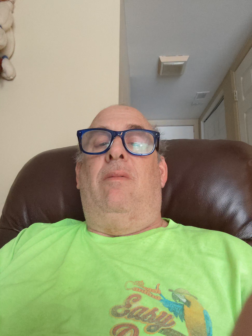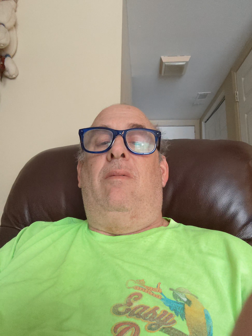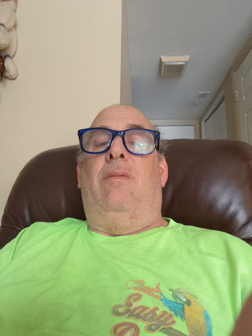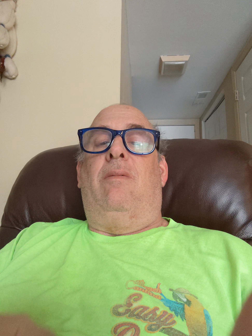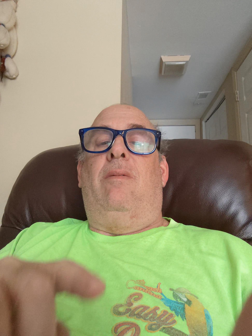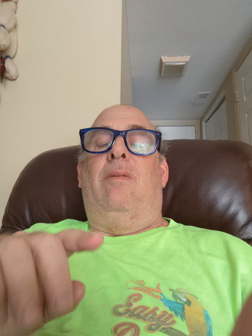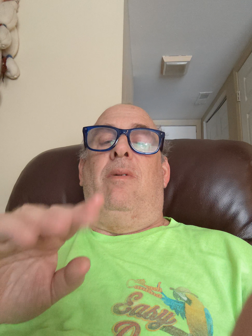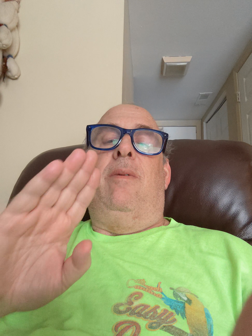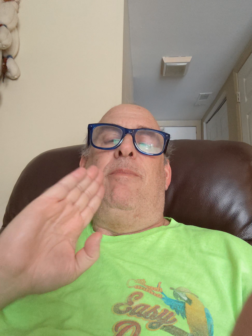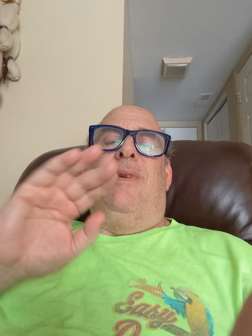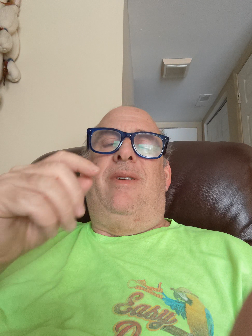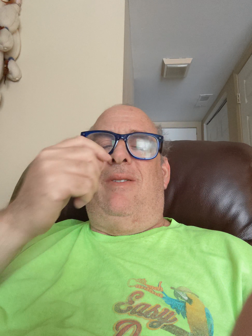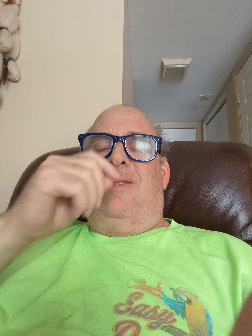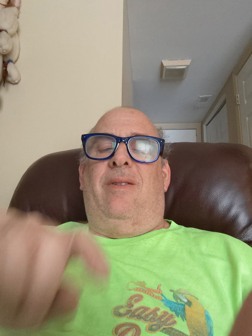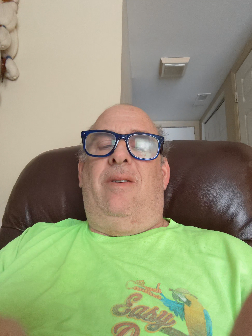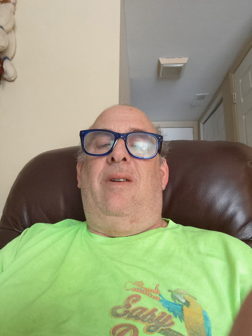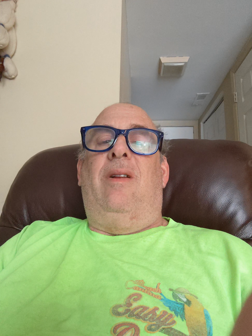bee